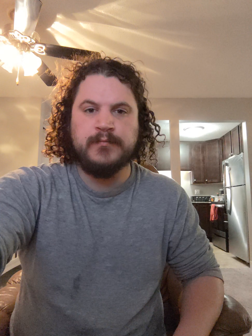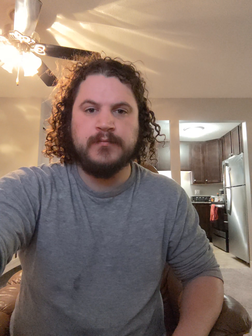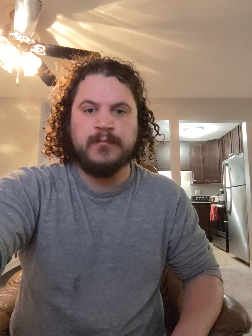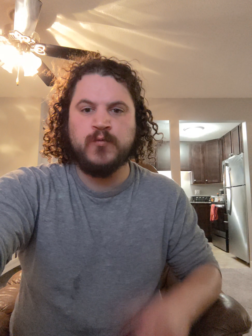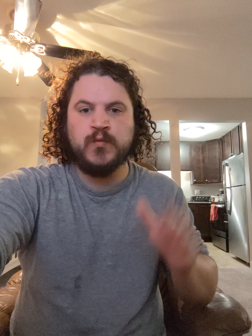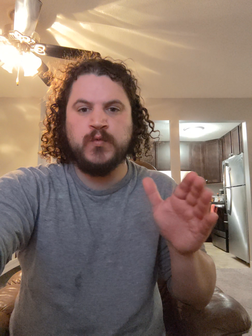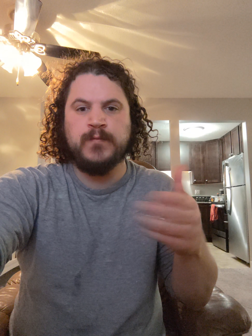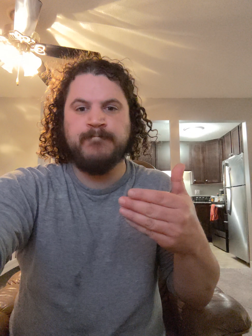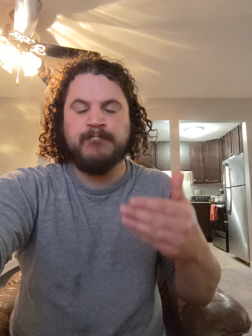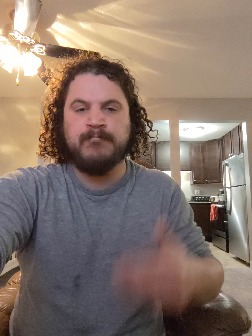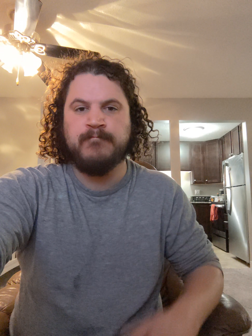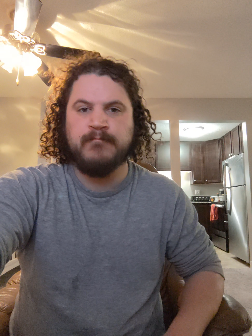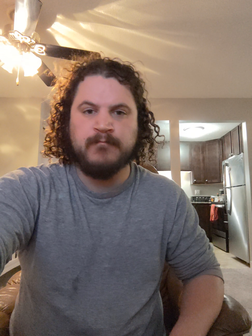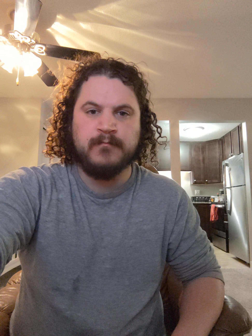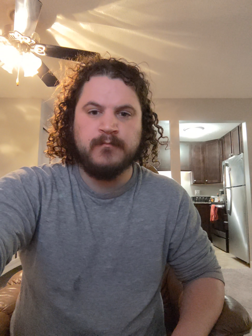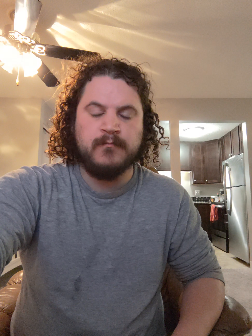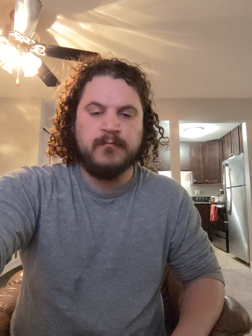room